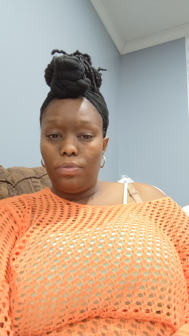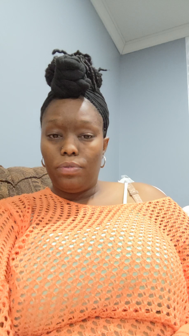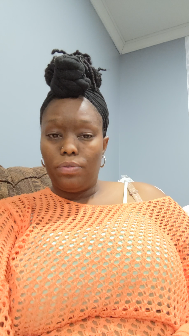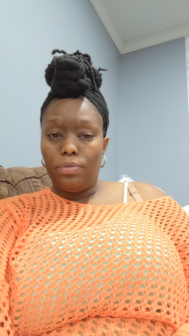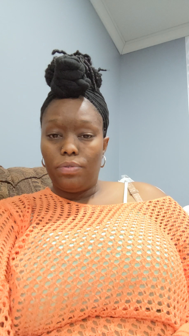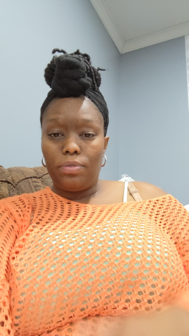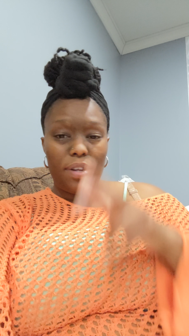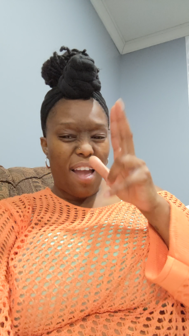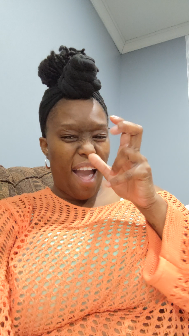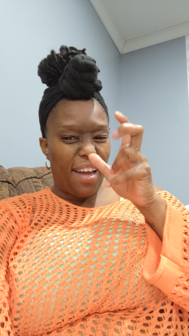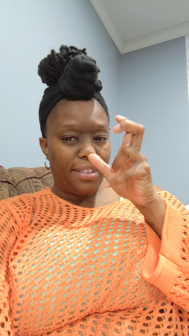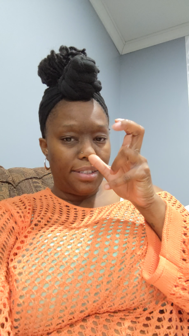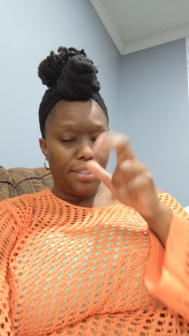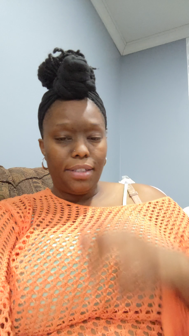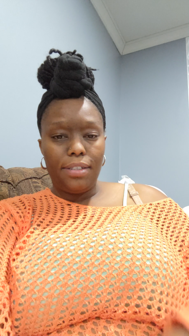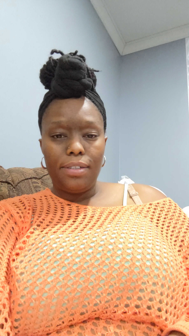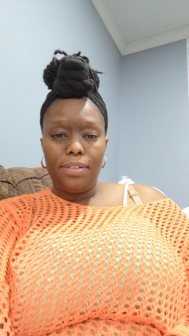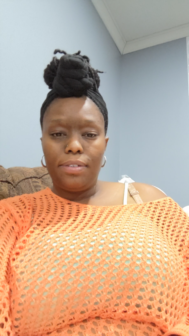ant